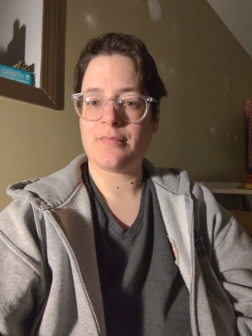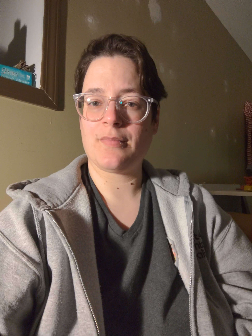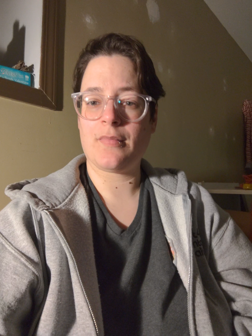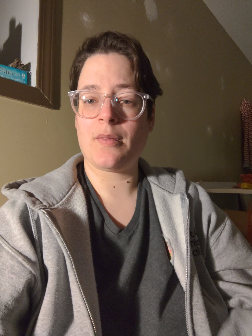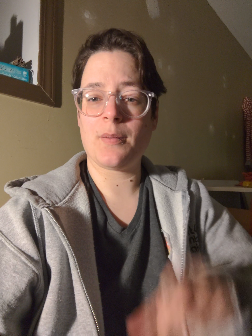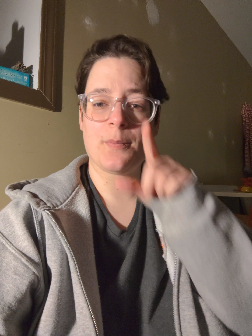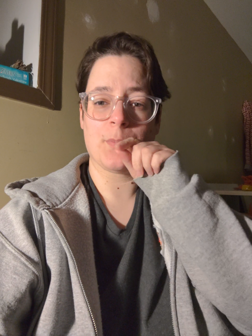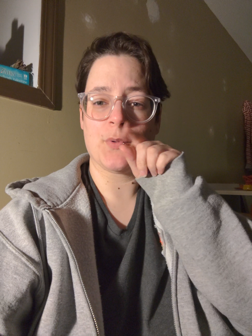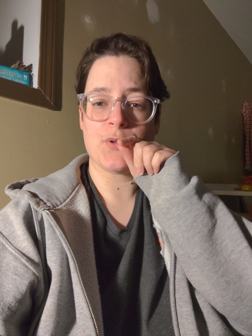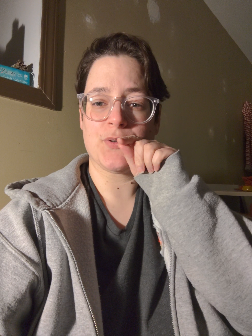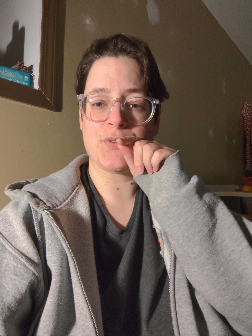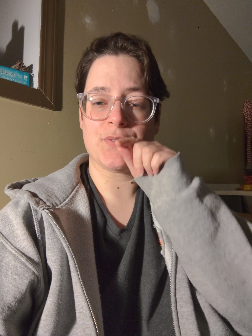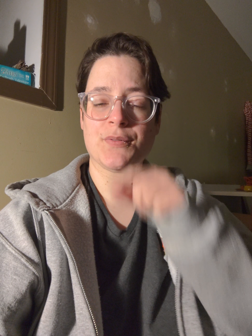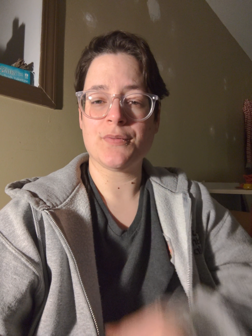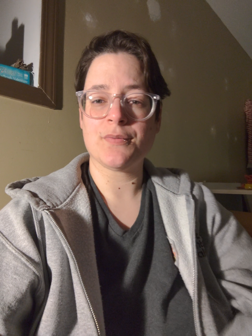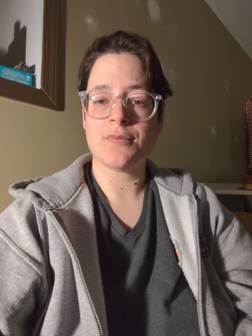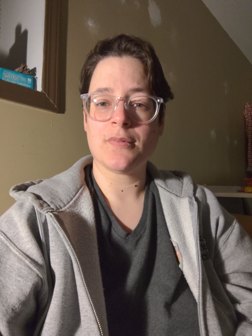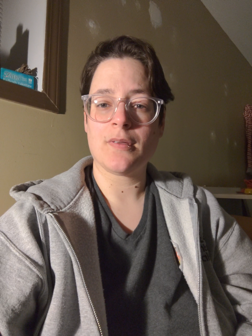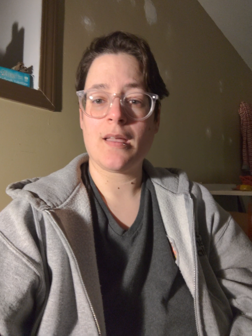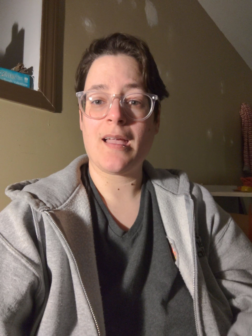bird